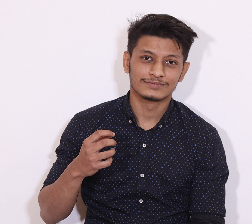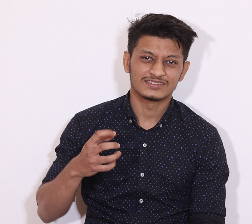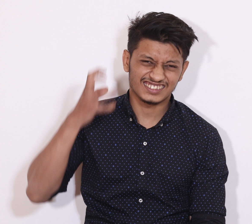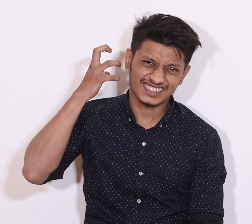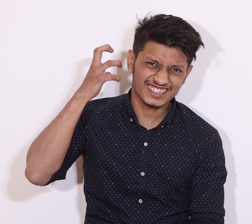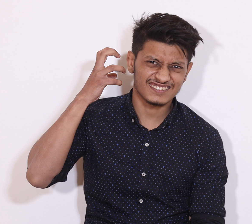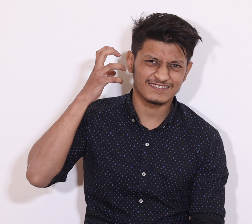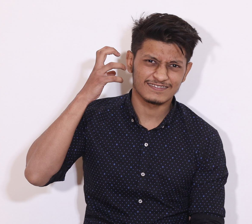stiff